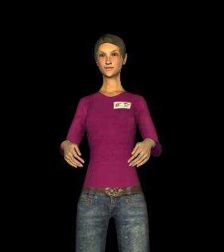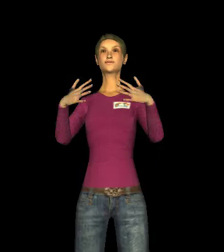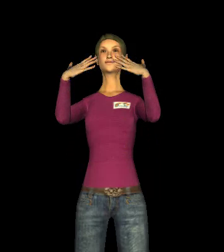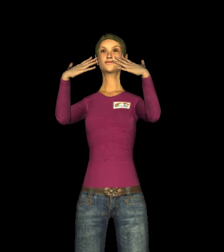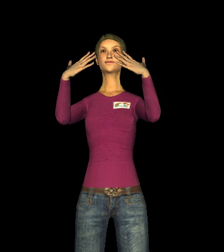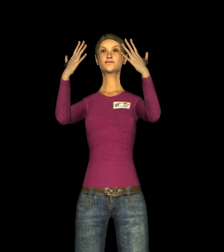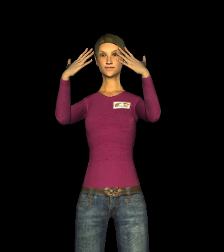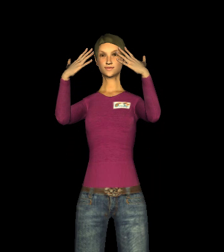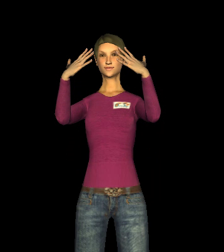هواء